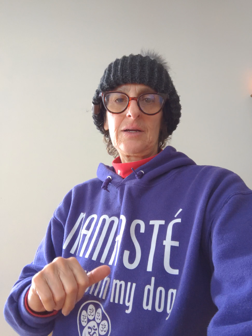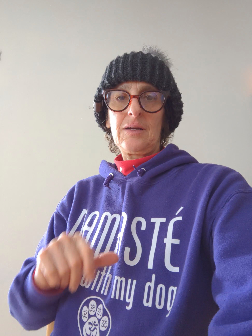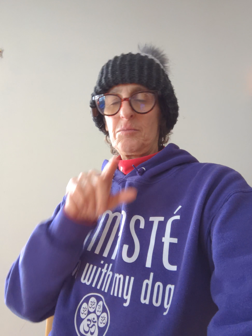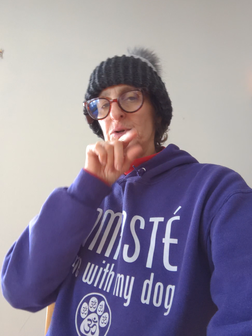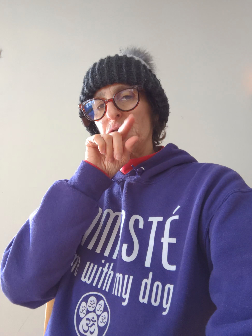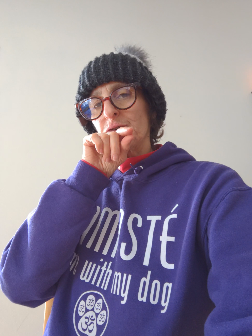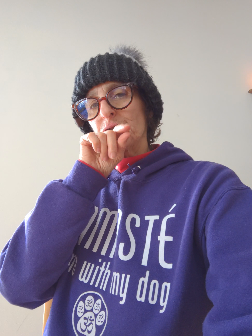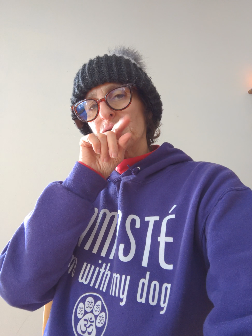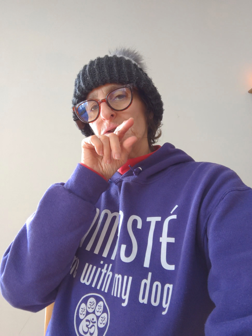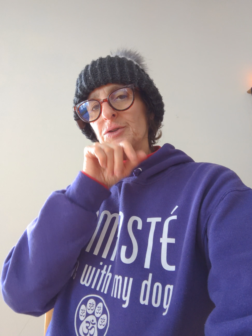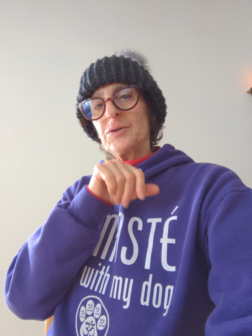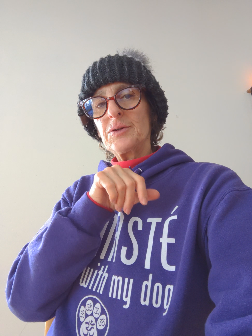bird